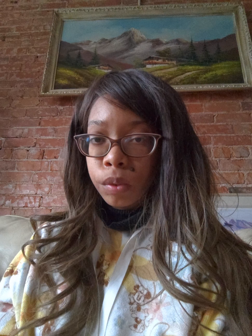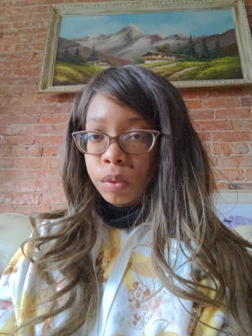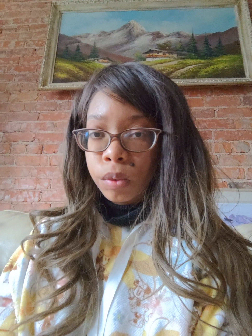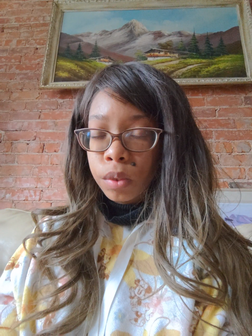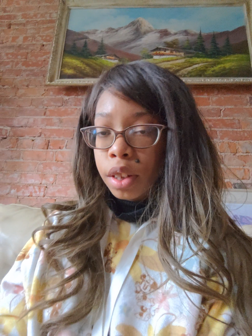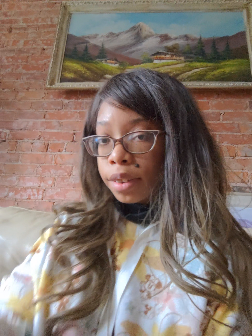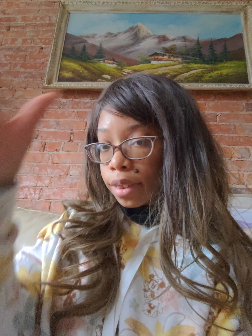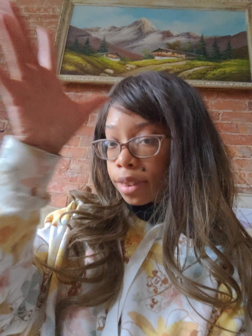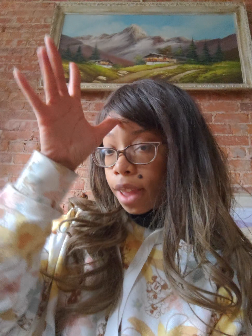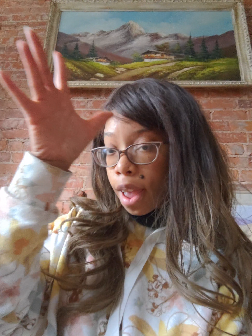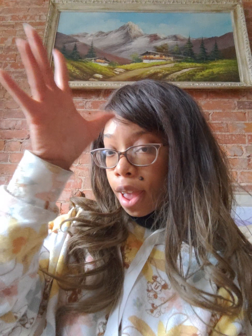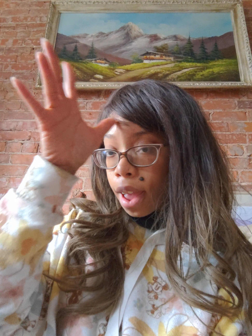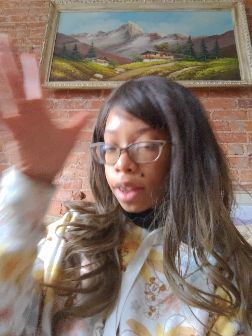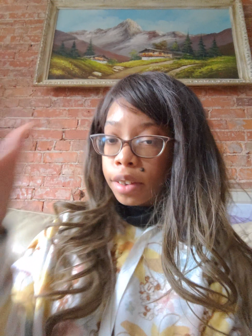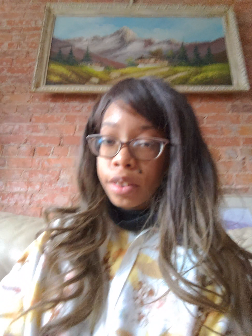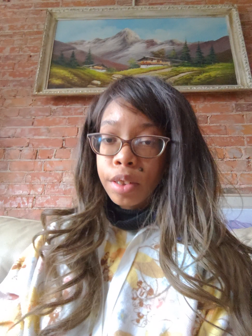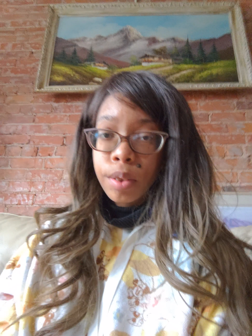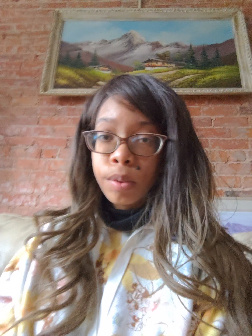dad